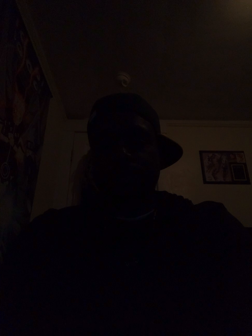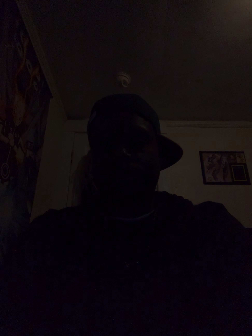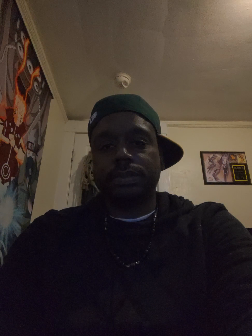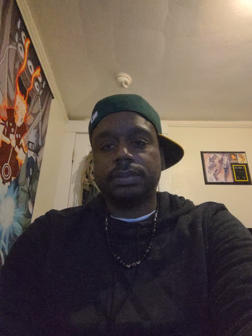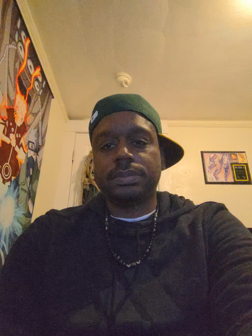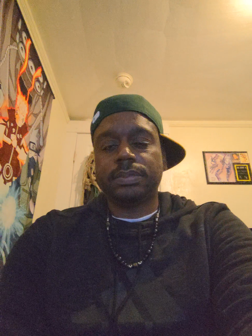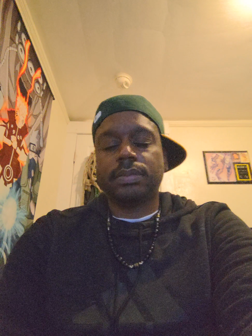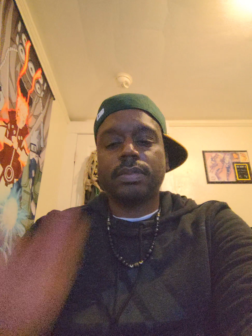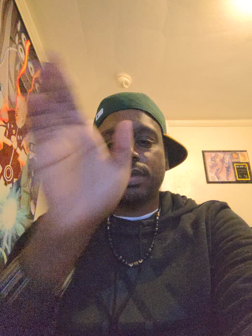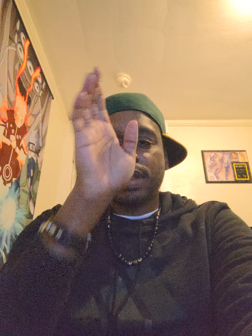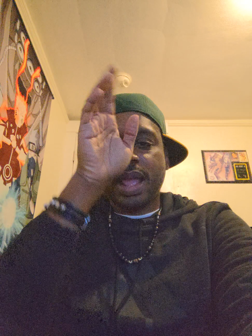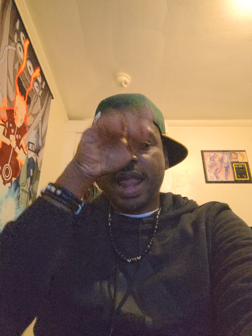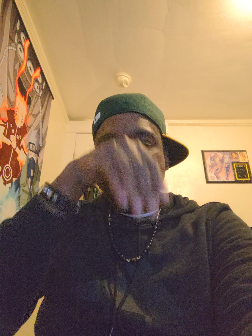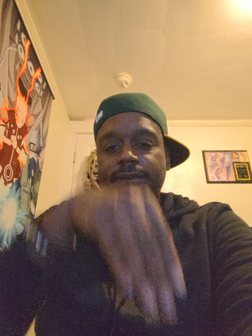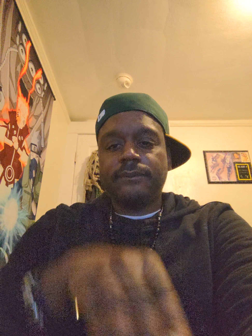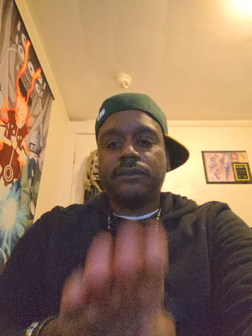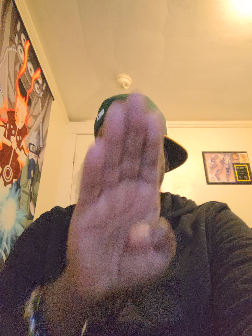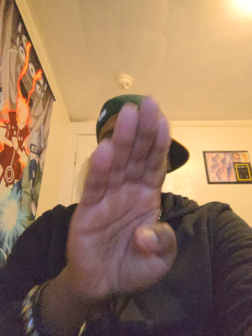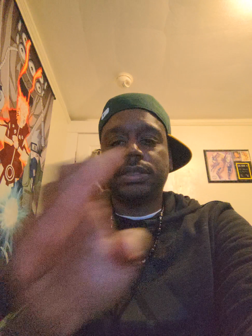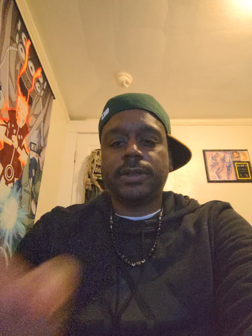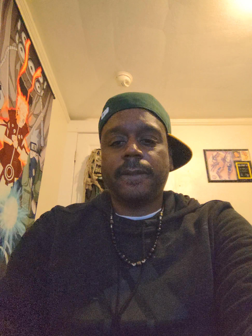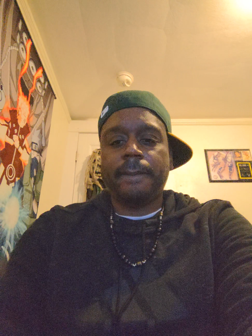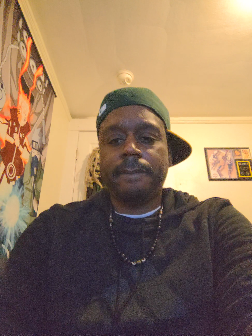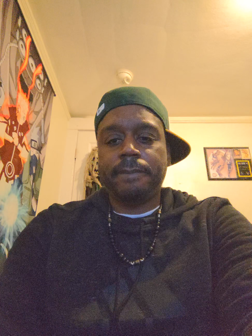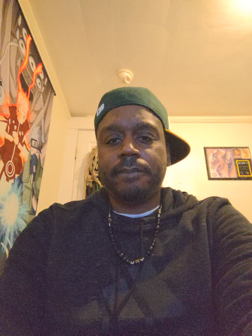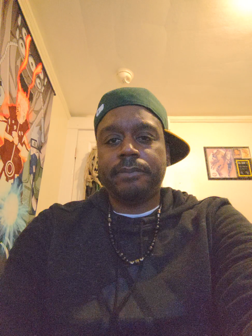elephant